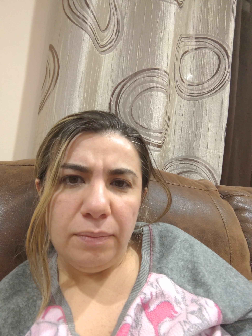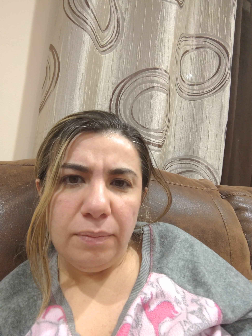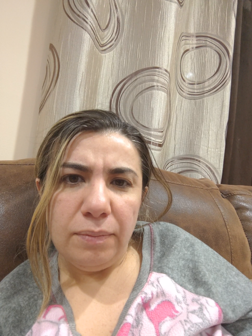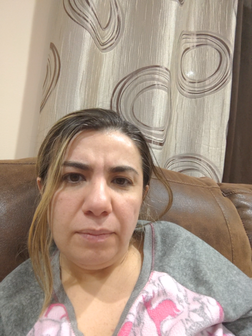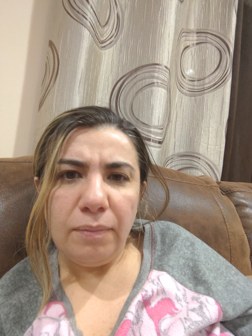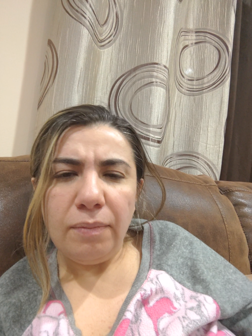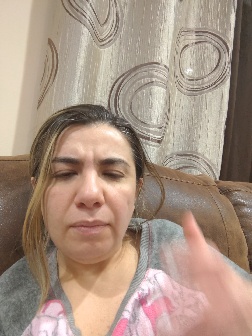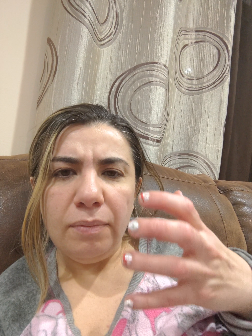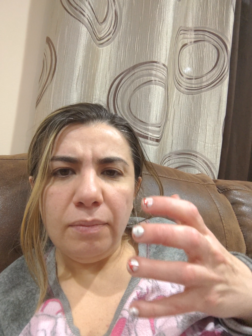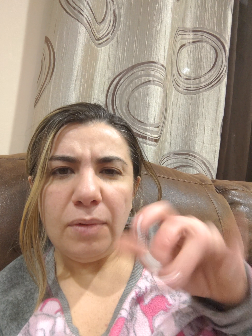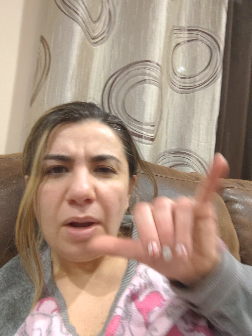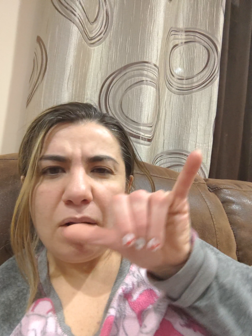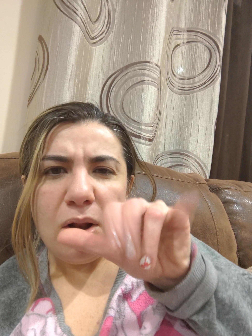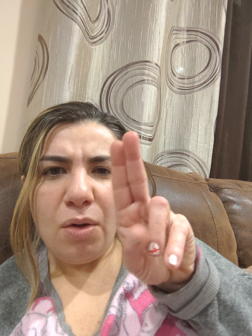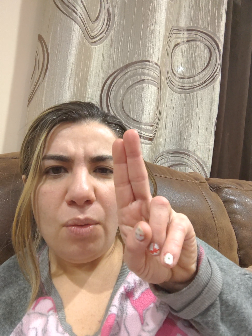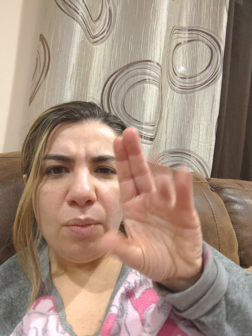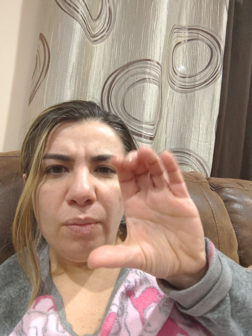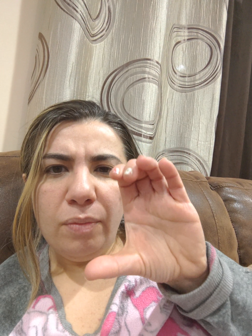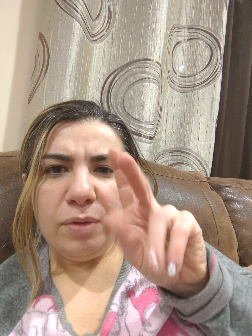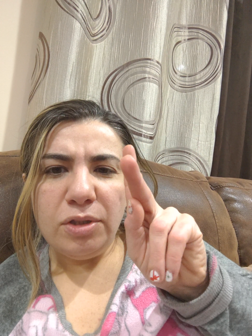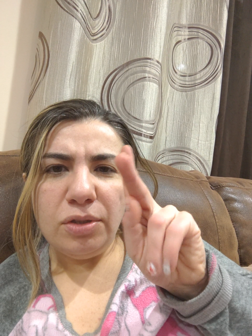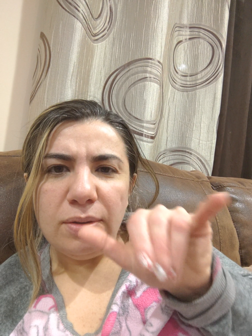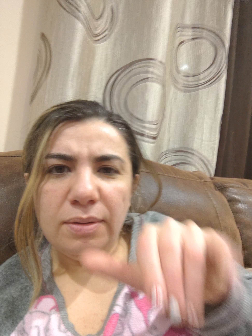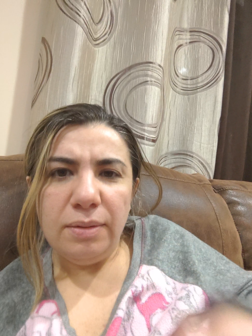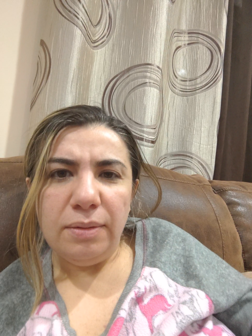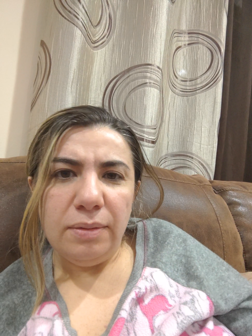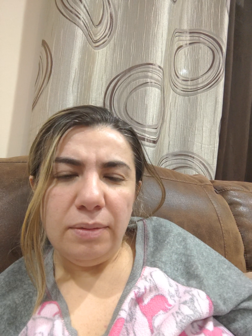yucky